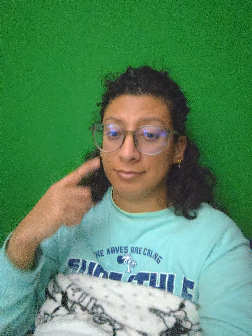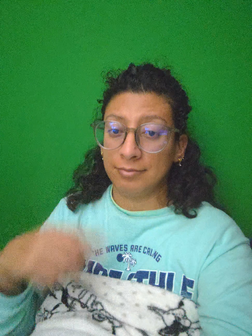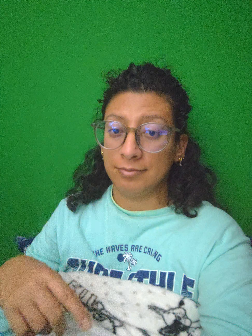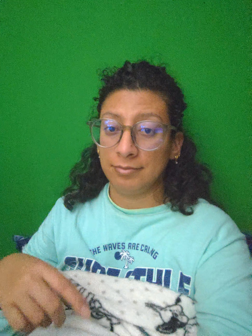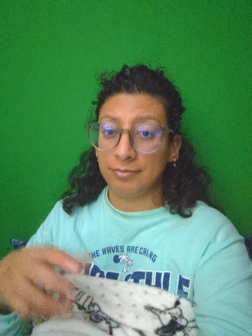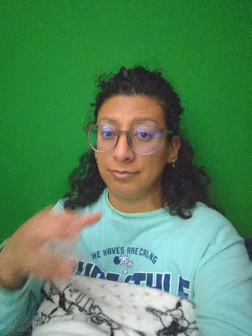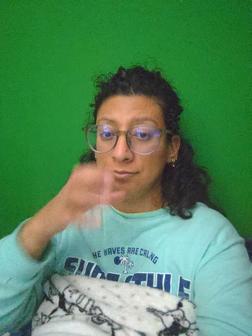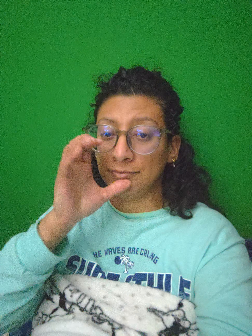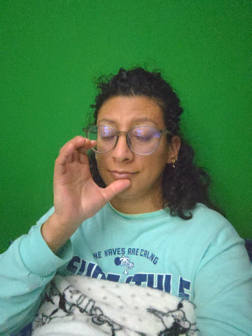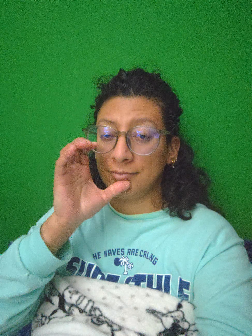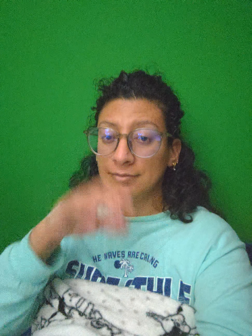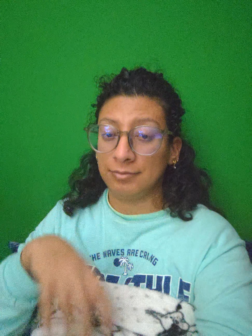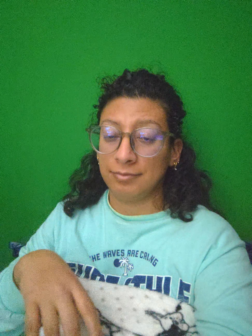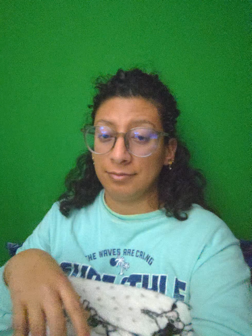drink